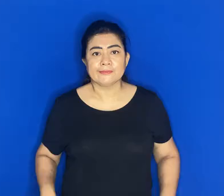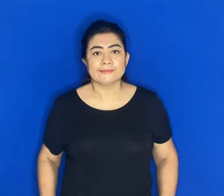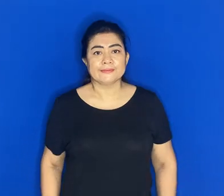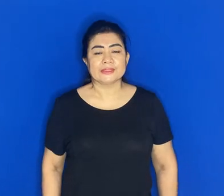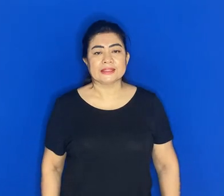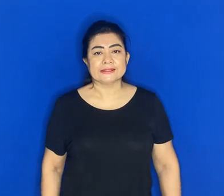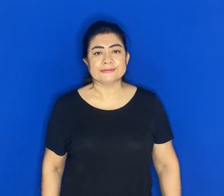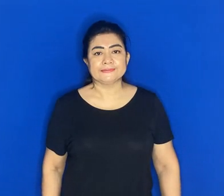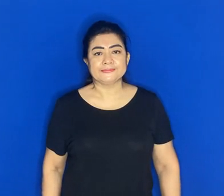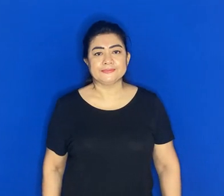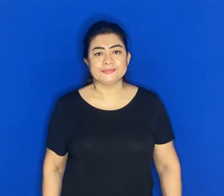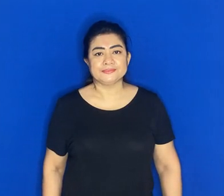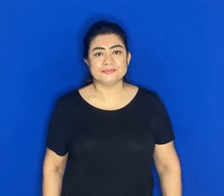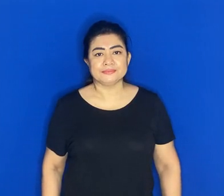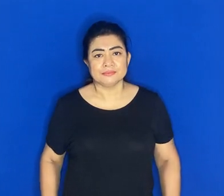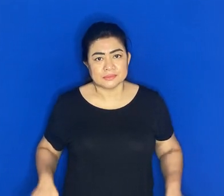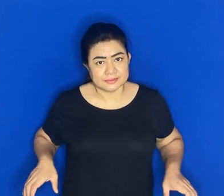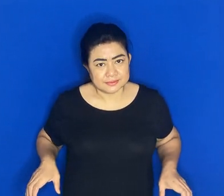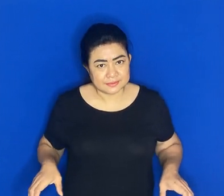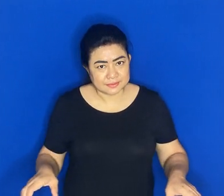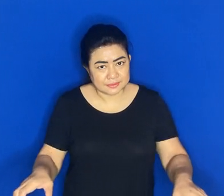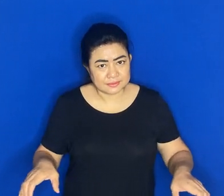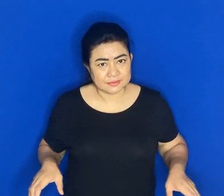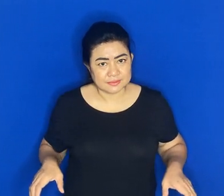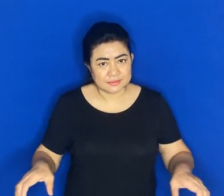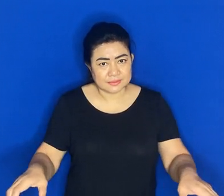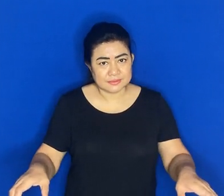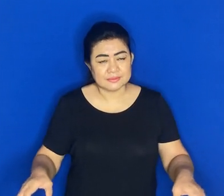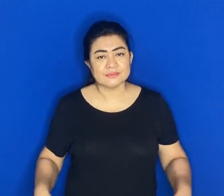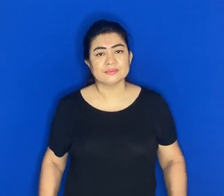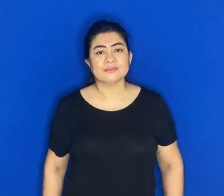weelchair person